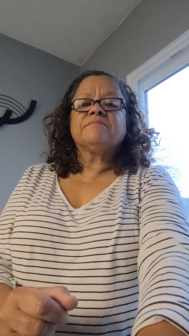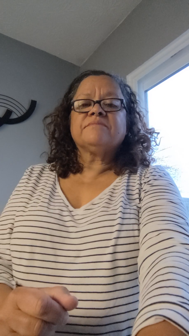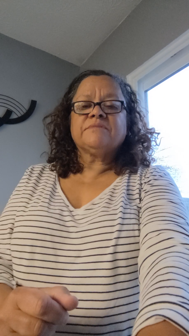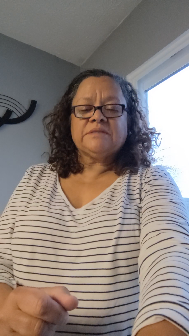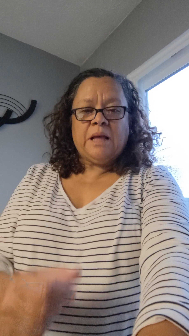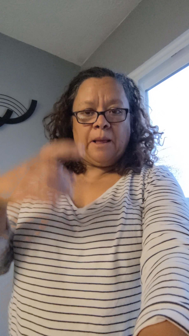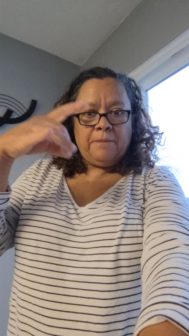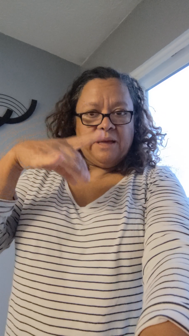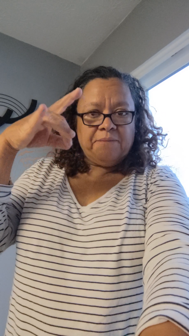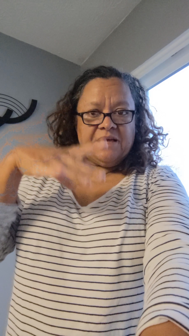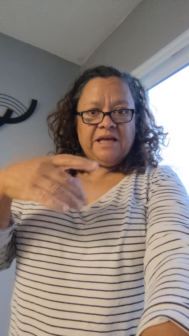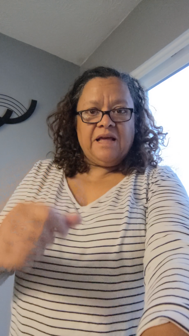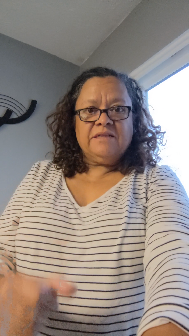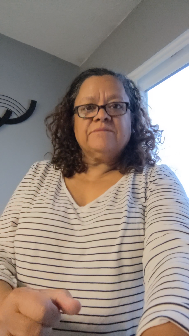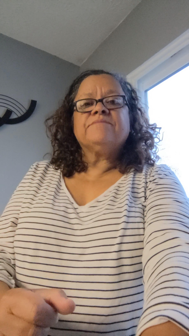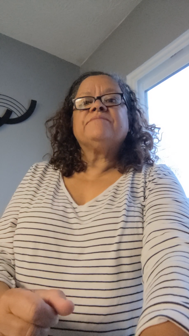pumpkin